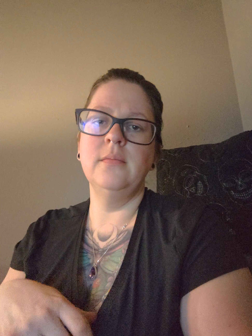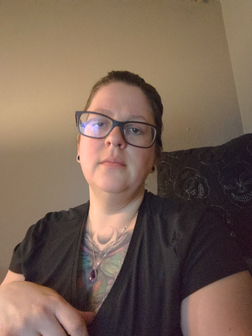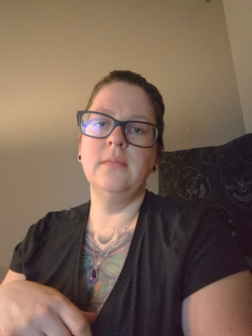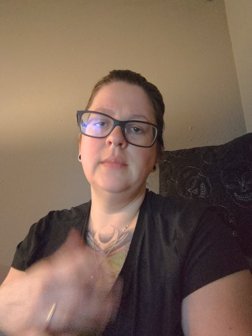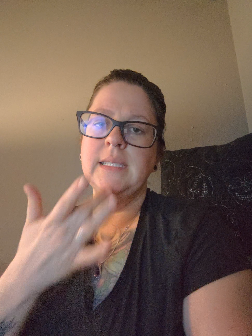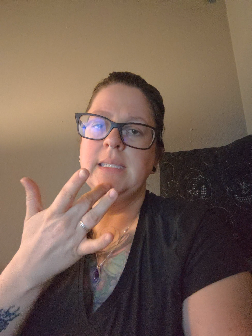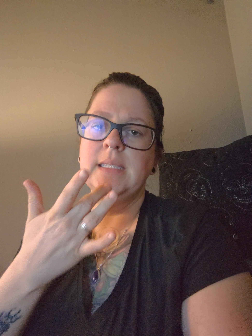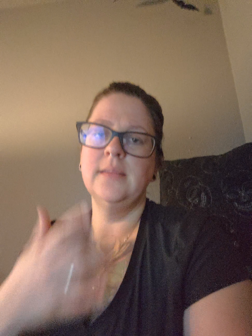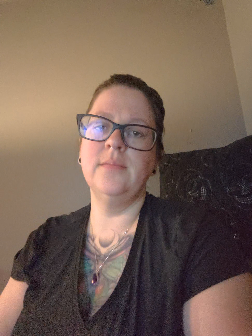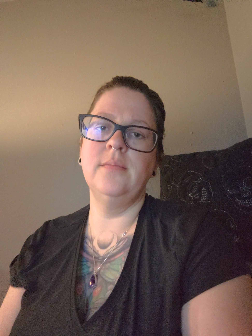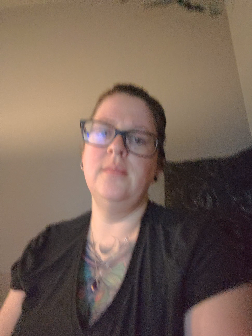taste